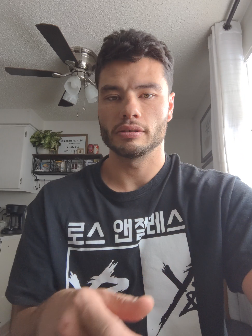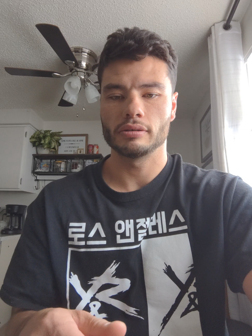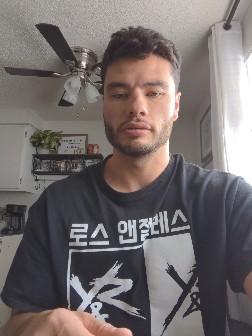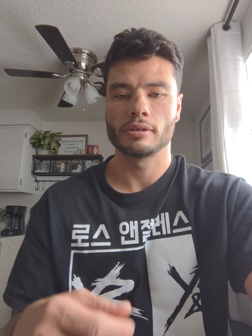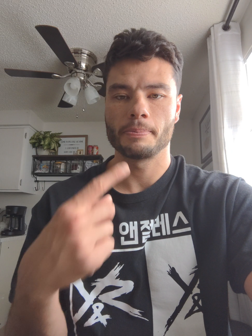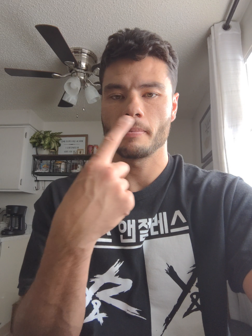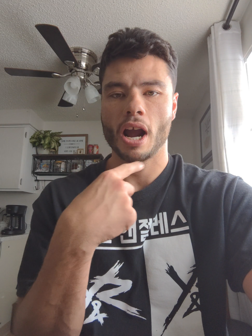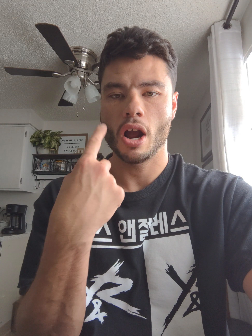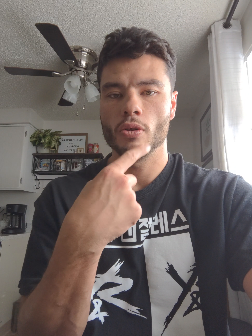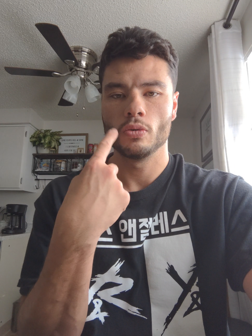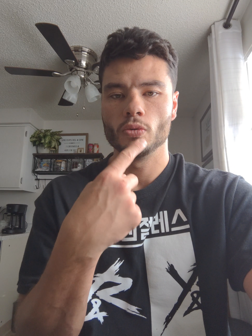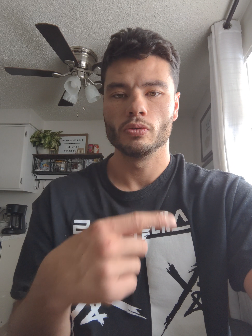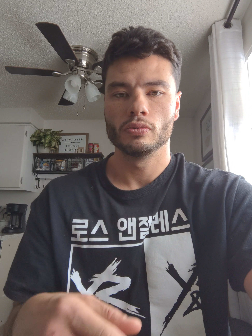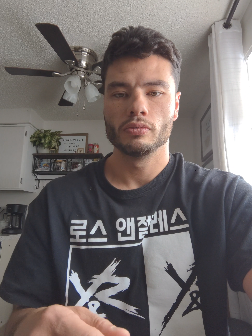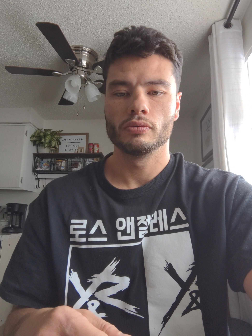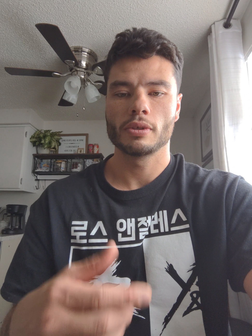mouth